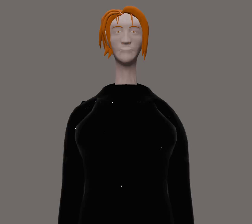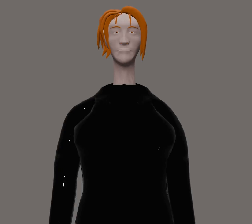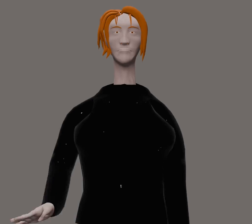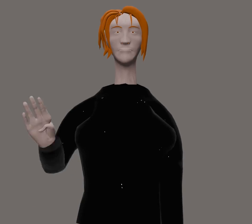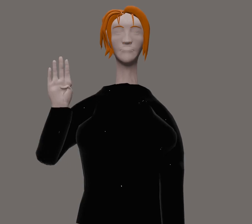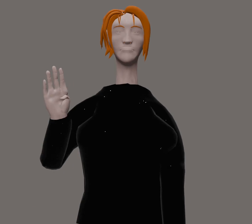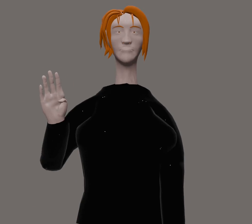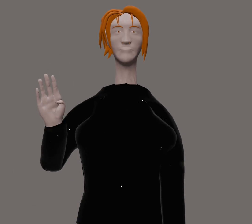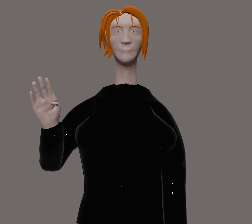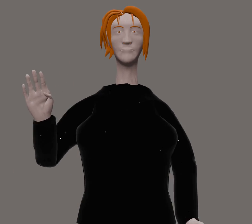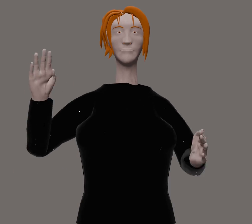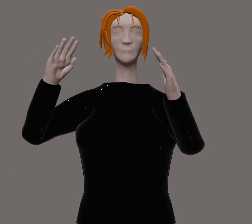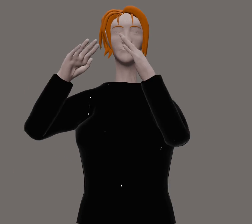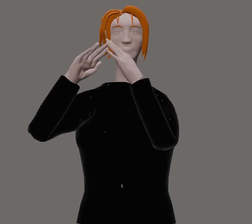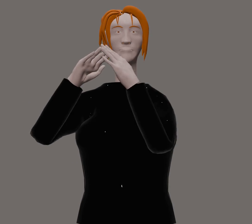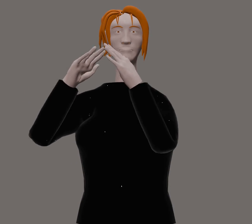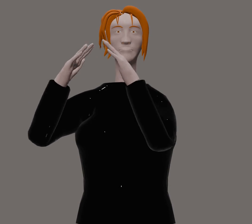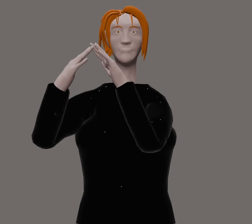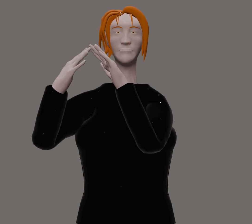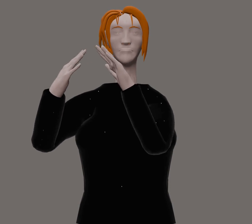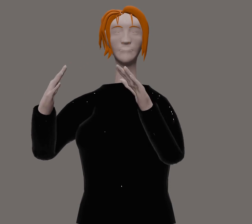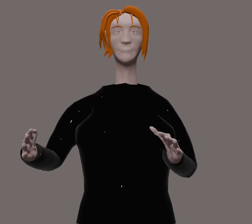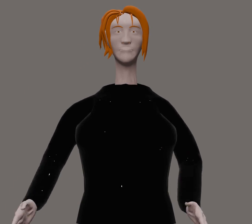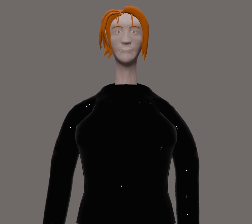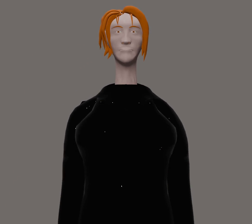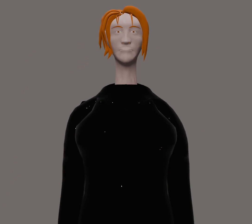Bethlehem